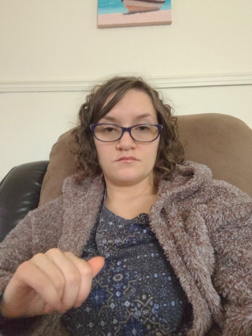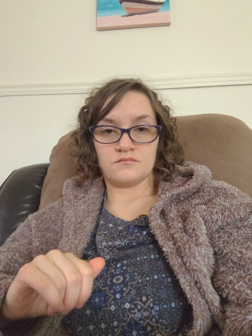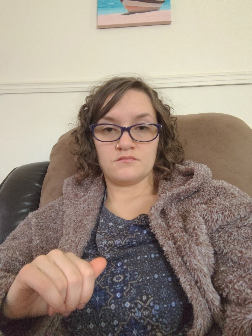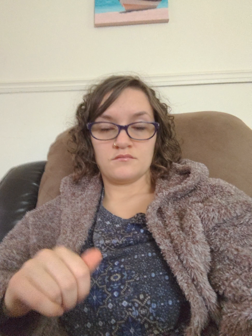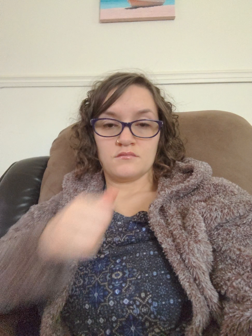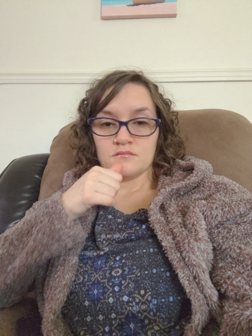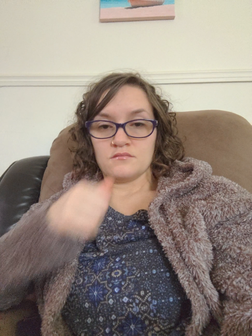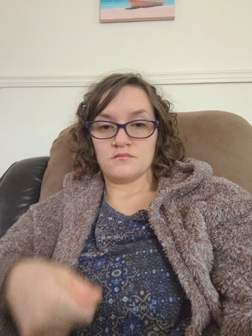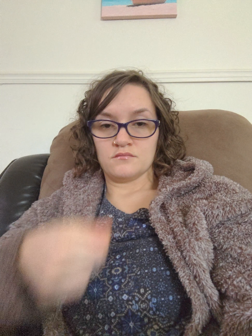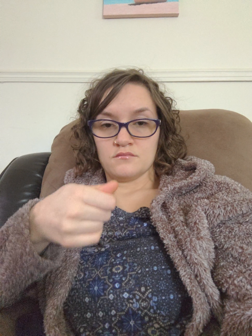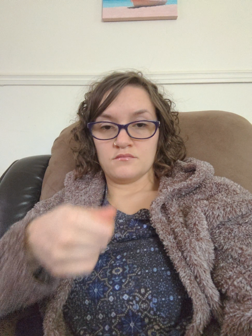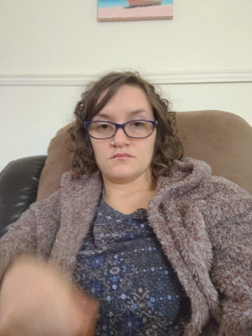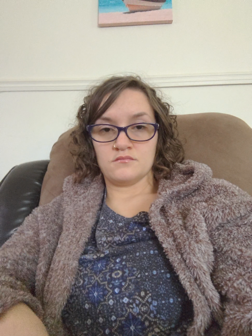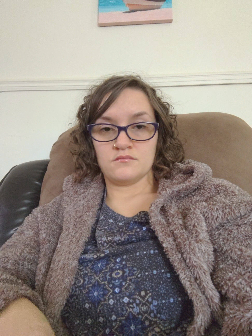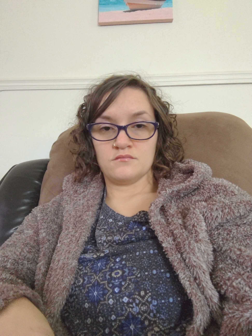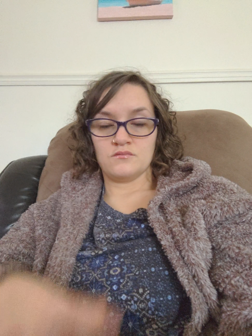hide